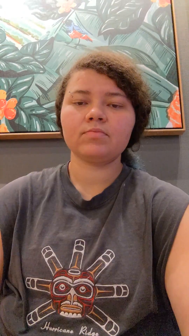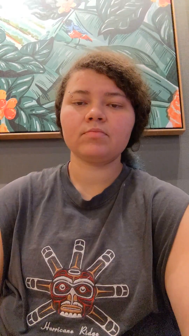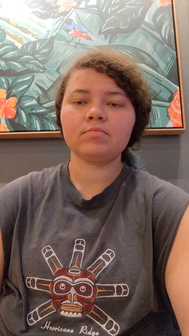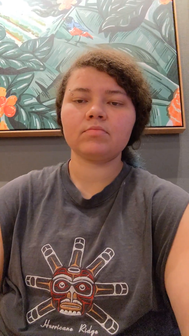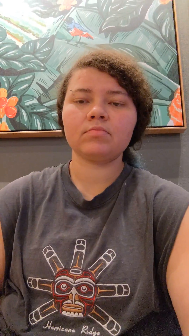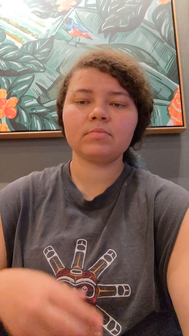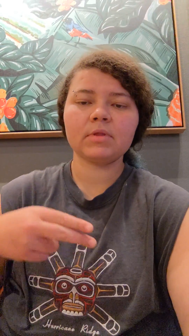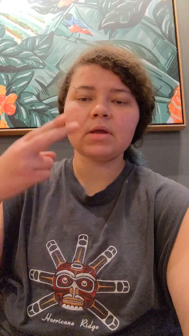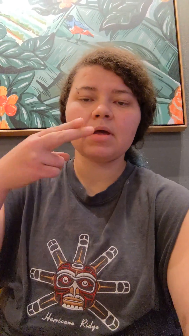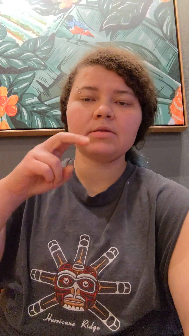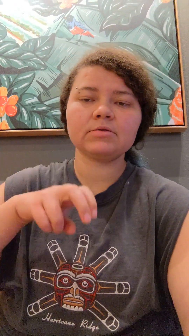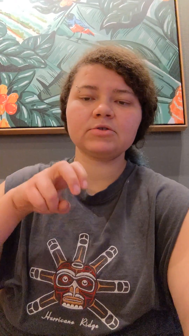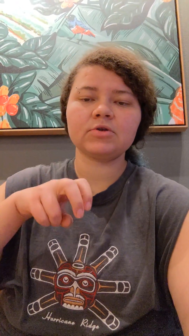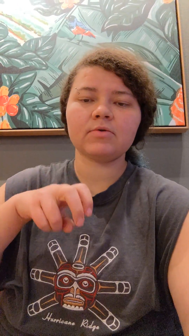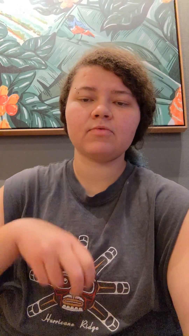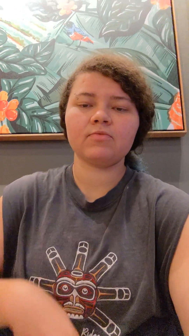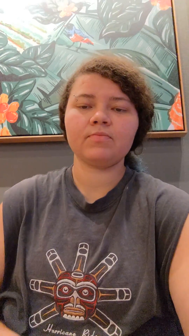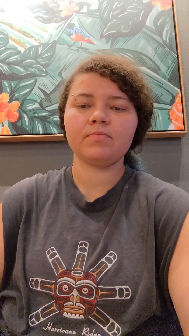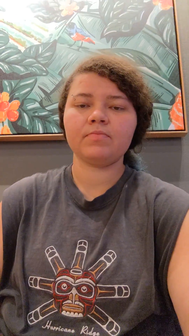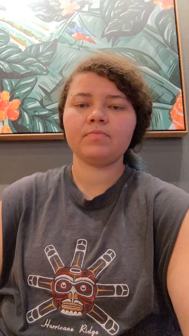high chair